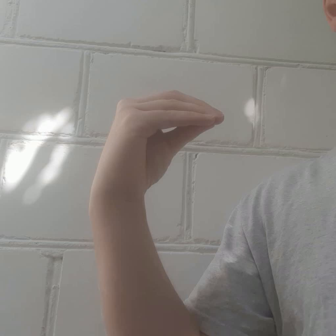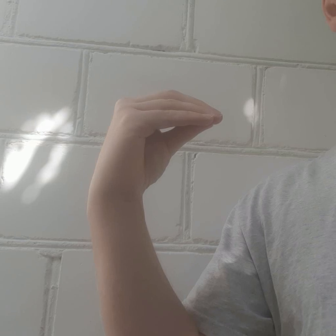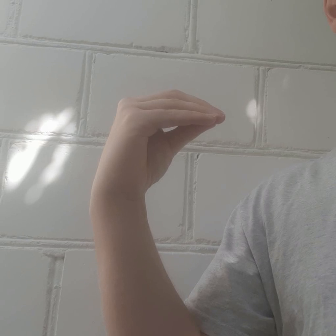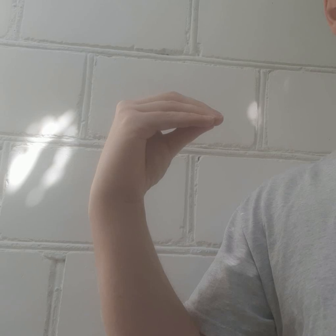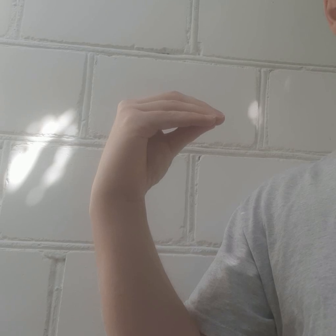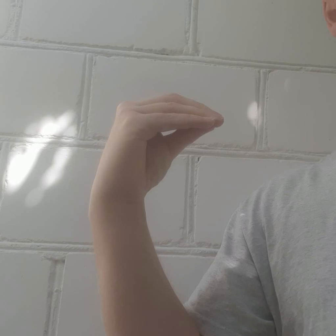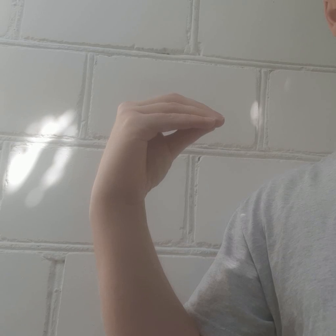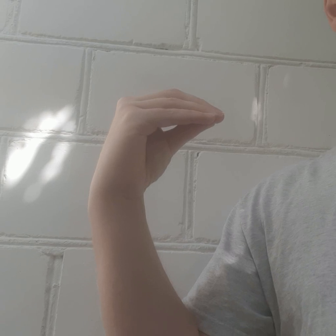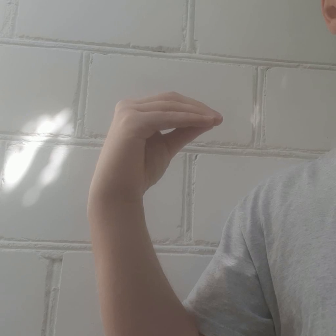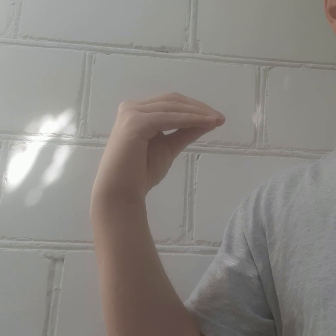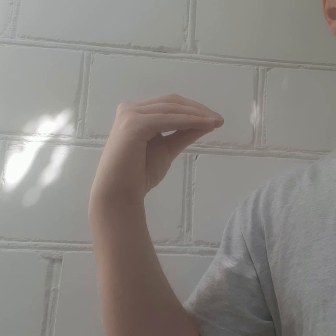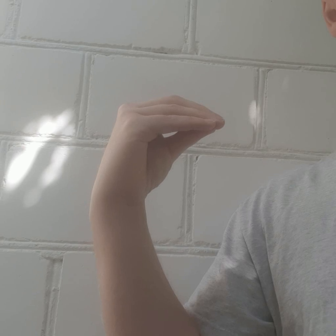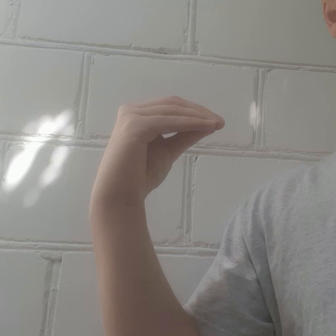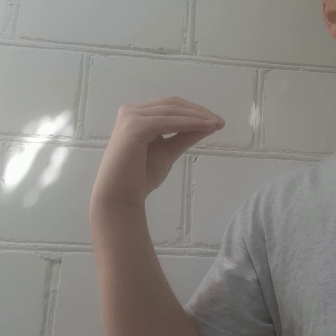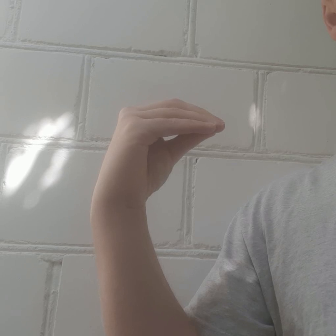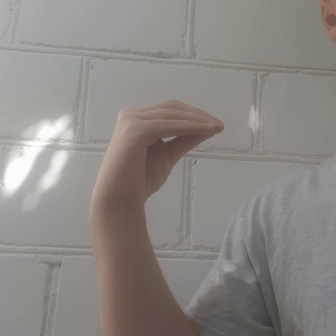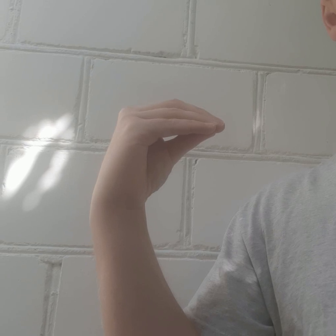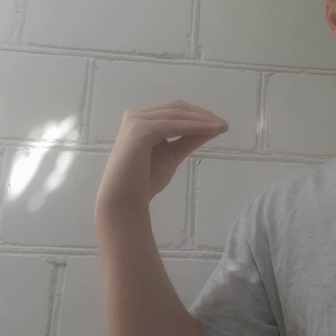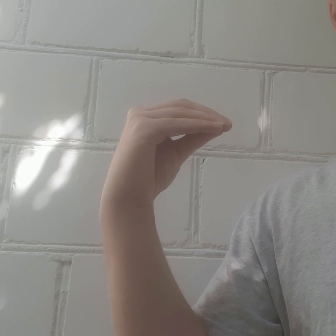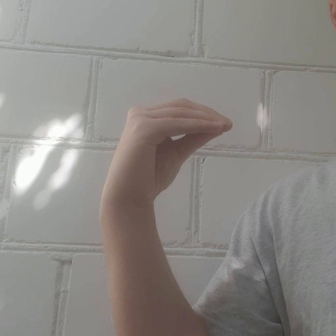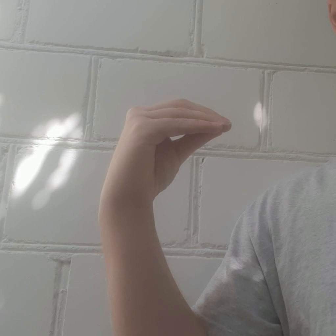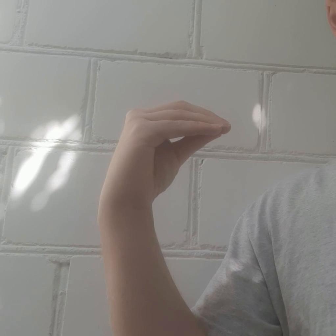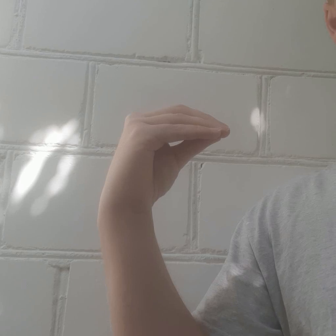Ж